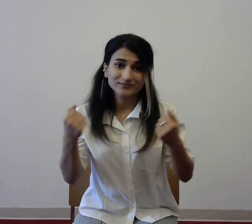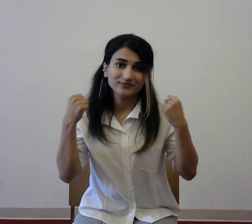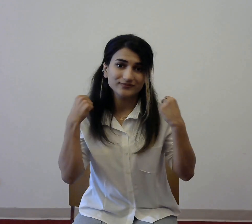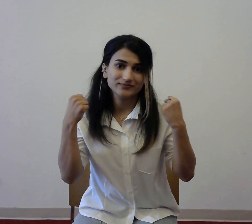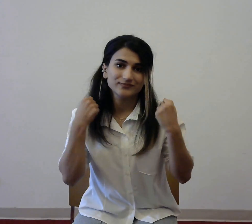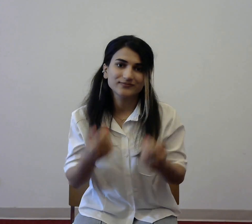idman